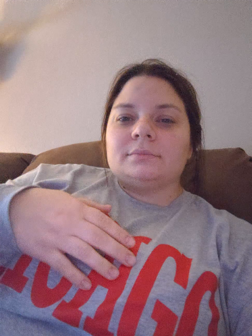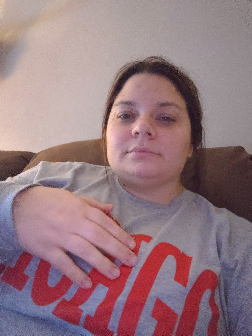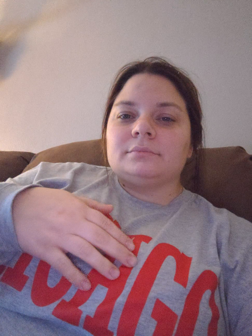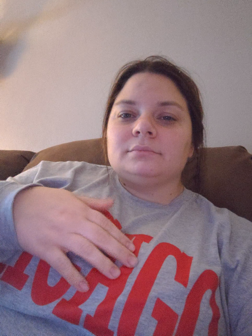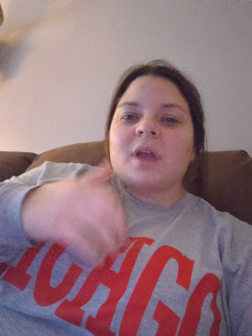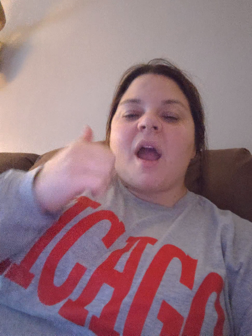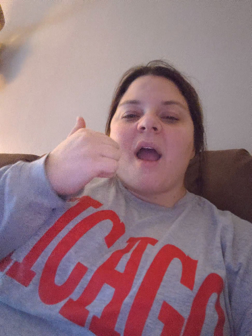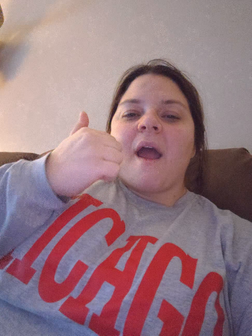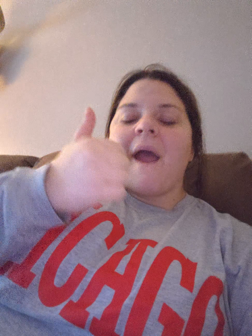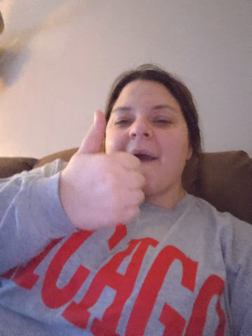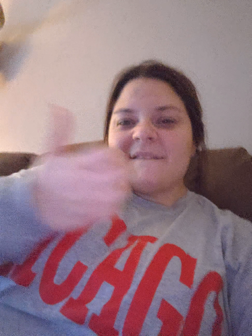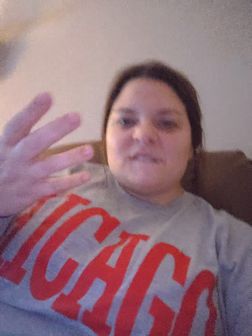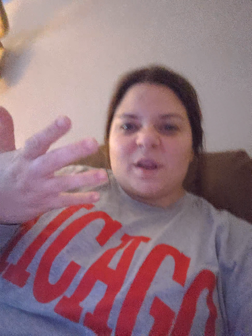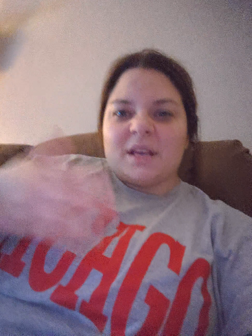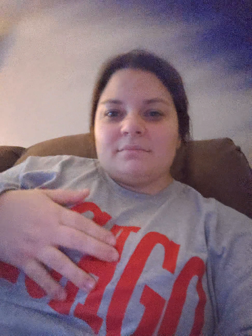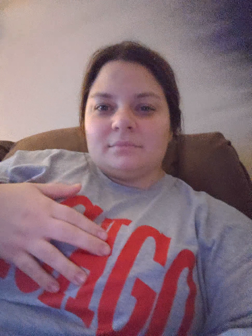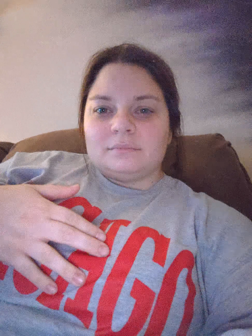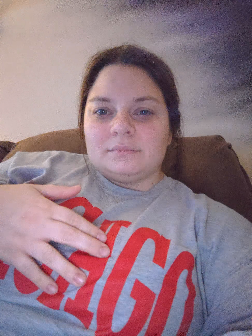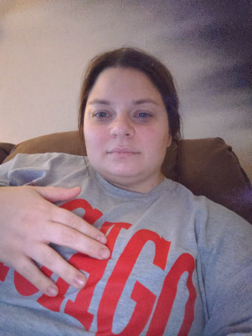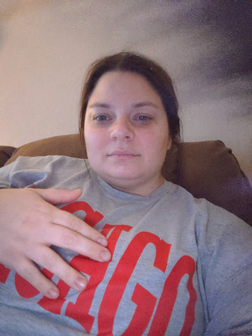every